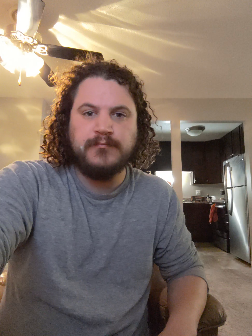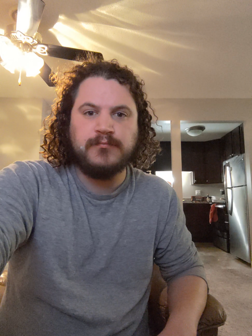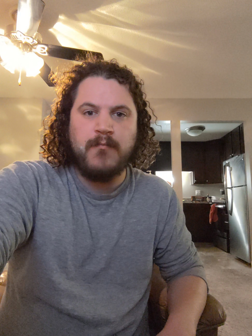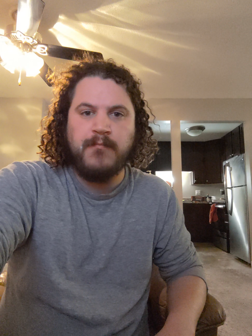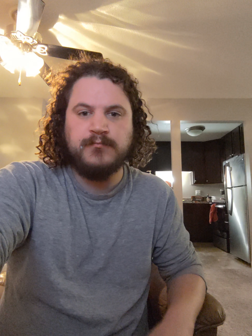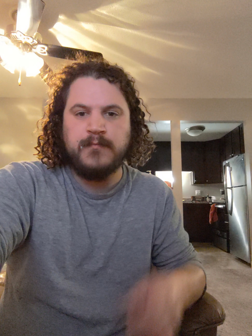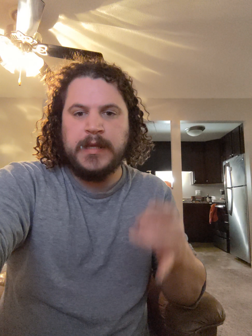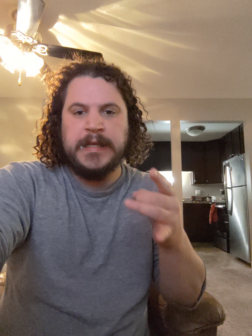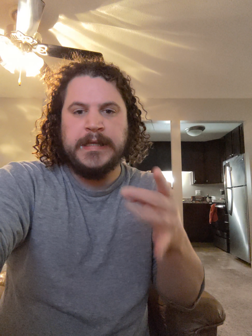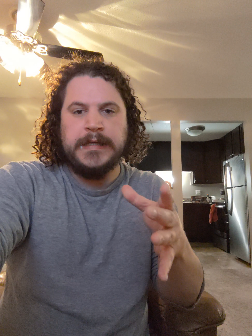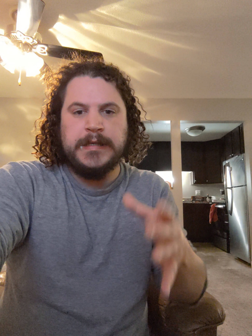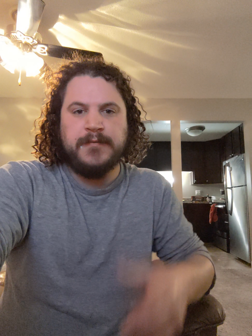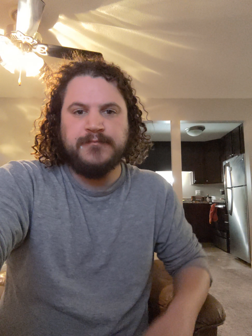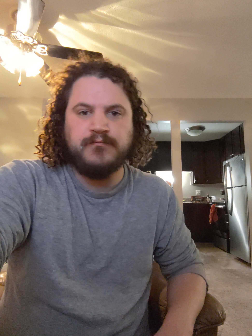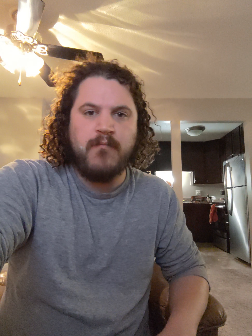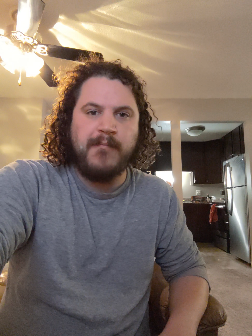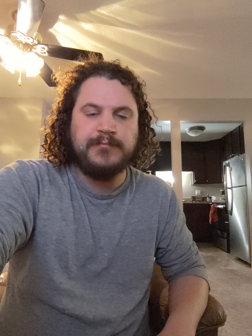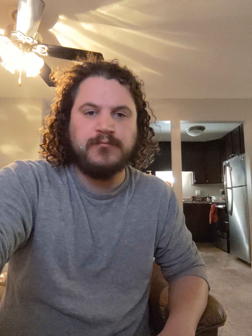hate